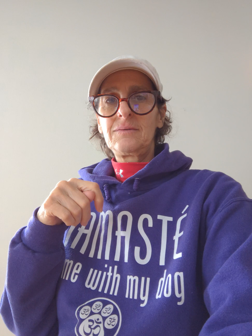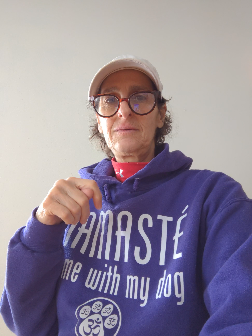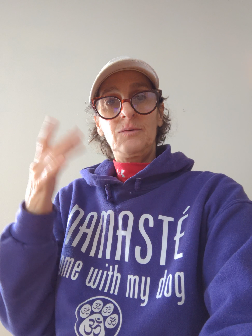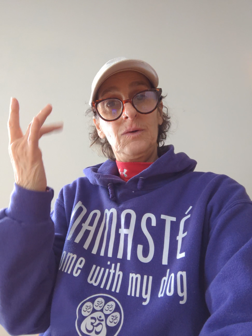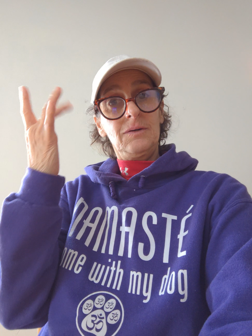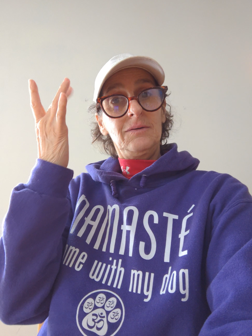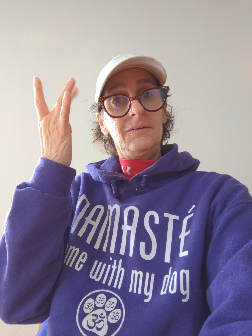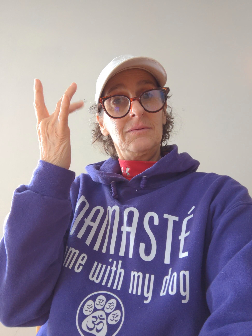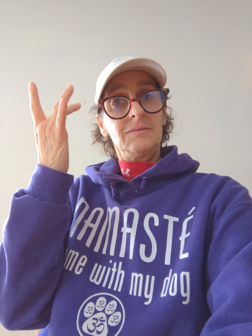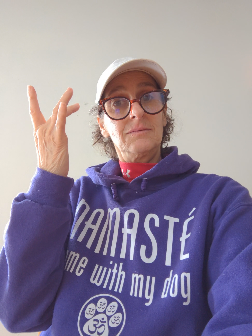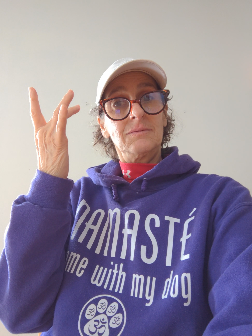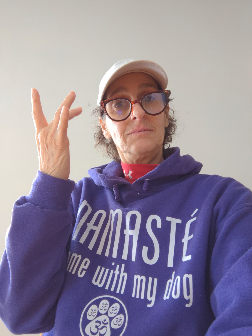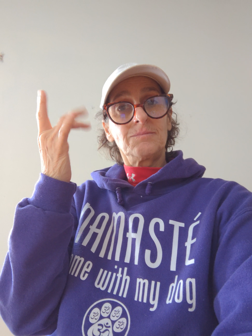why